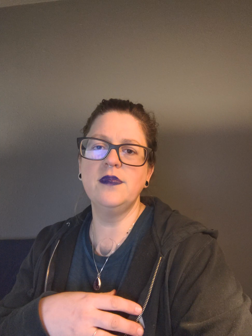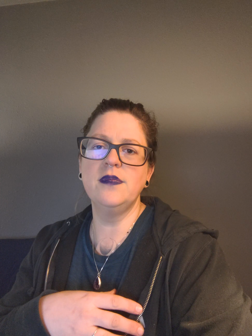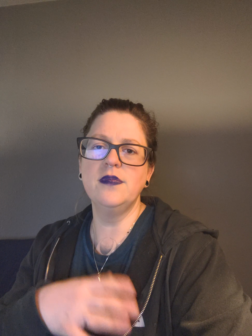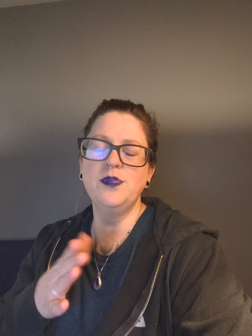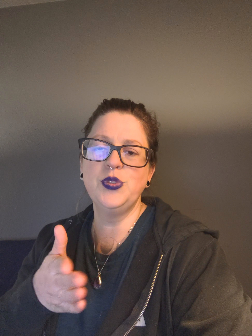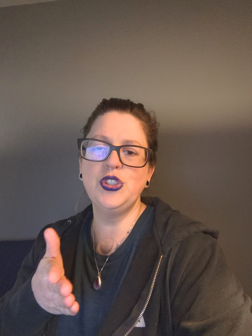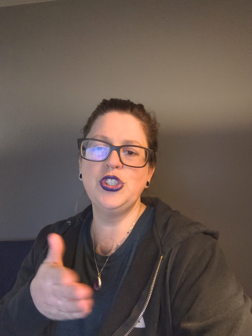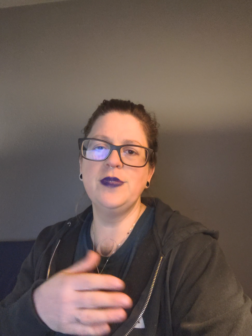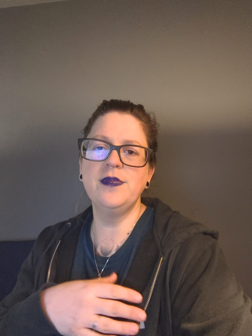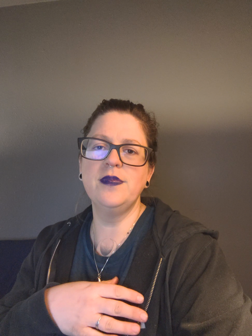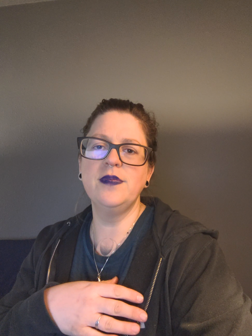book